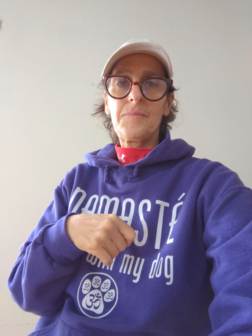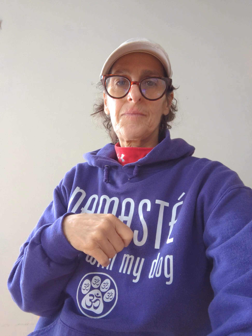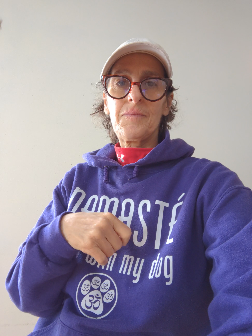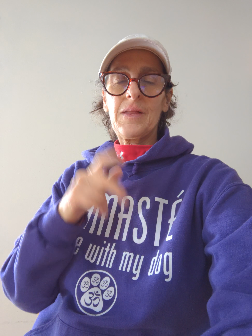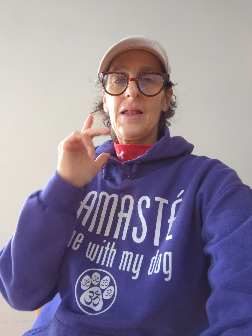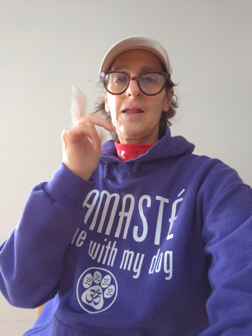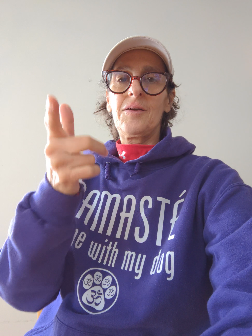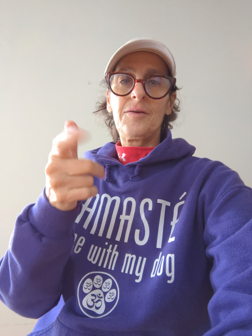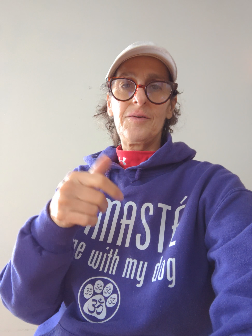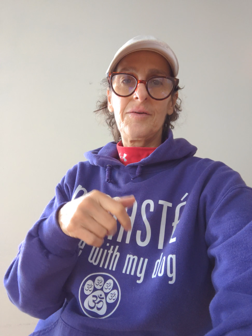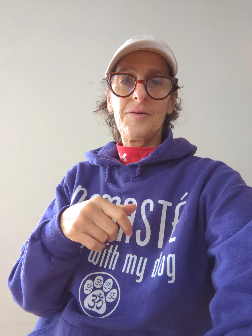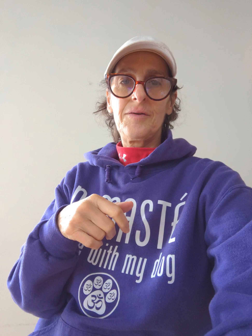later